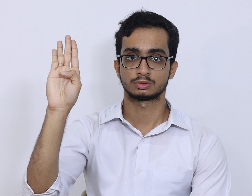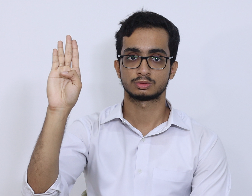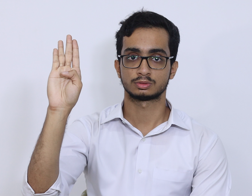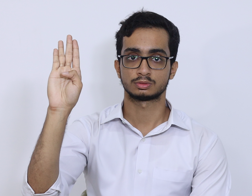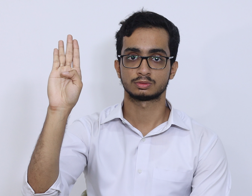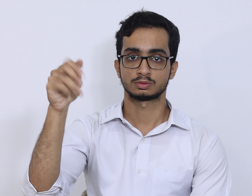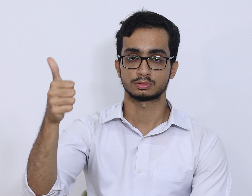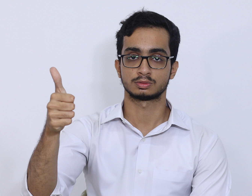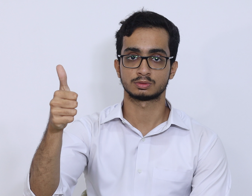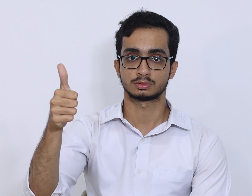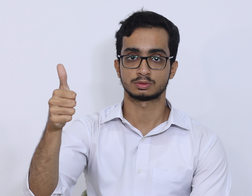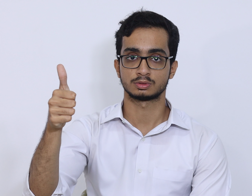best